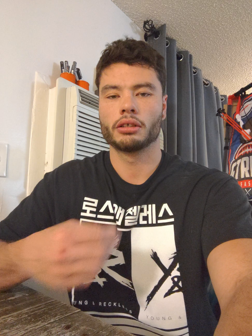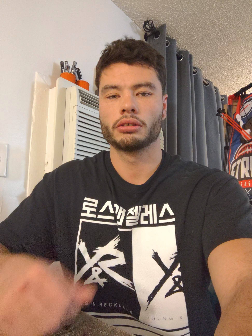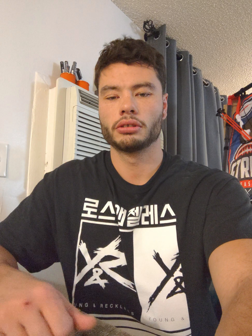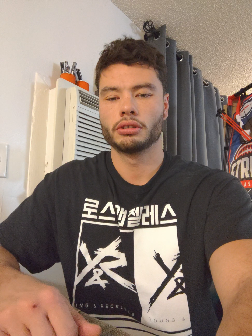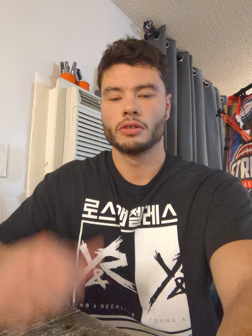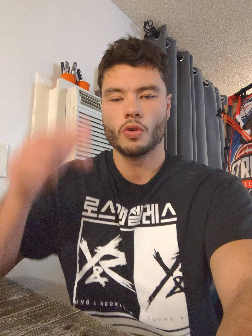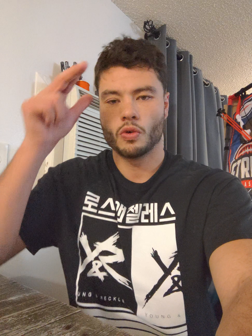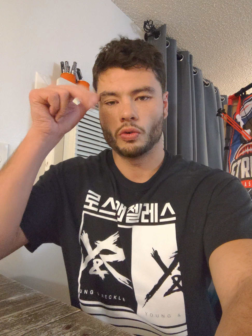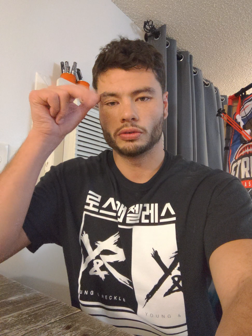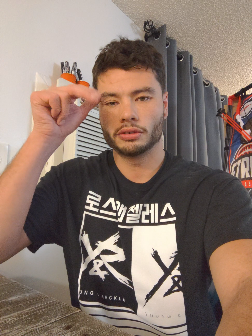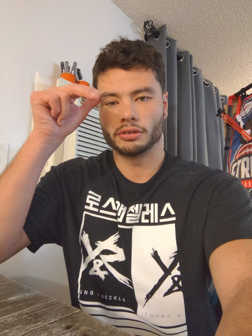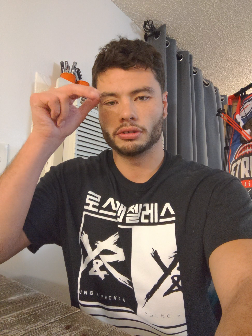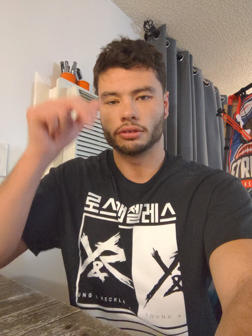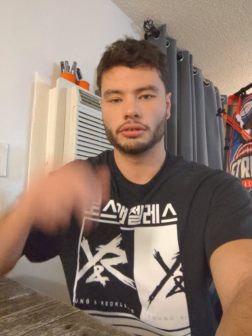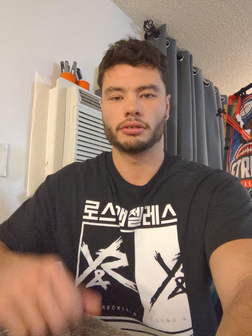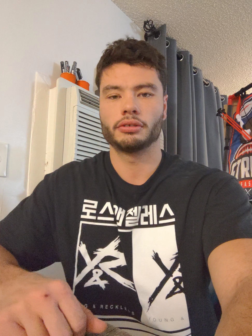horse